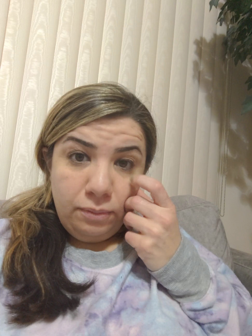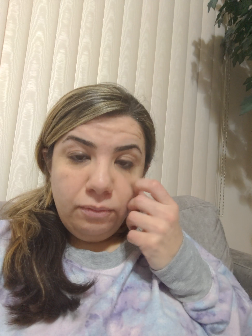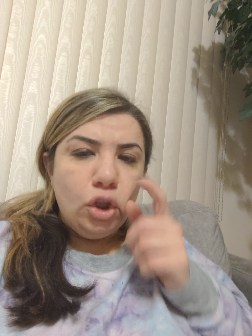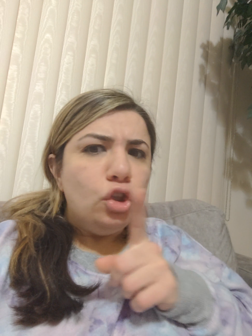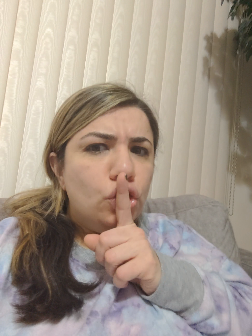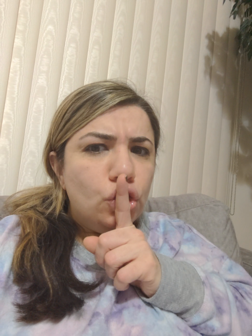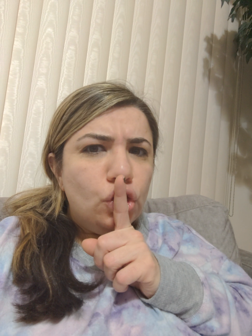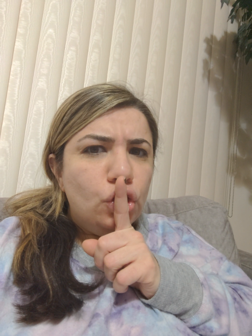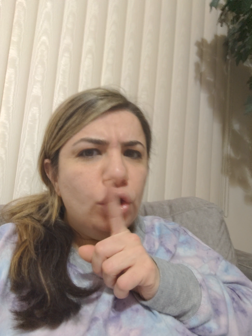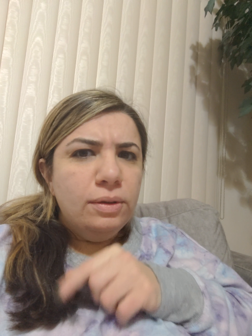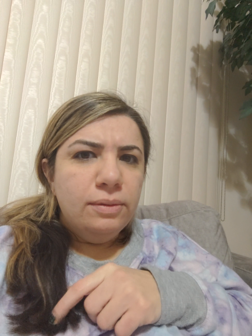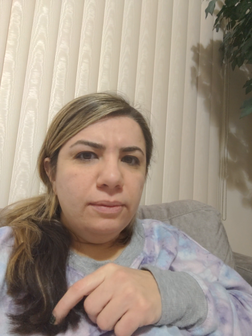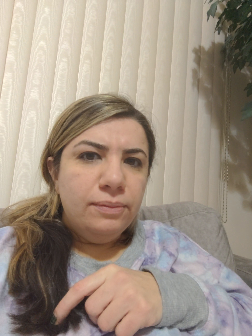shhh